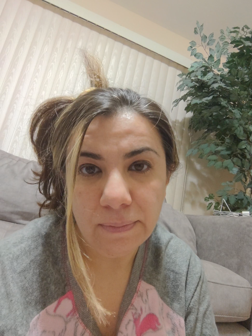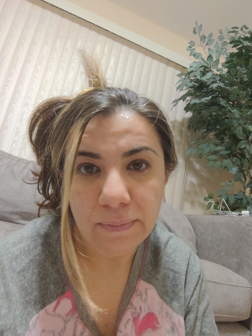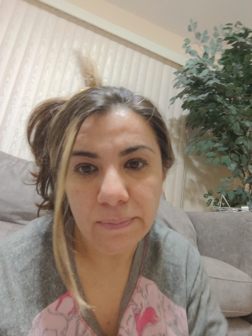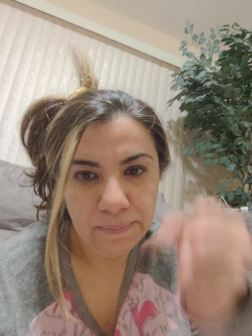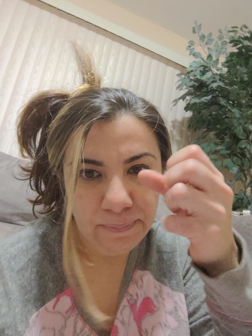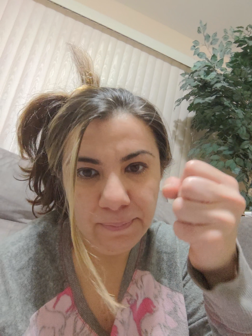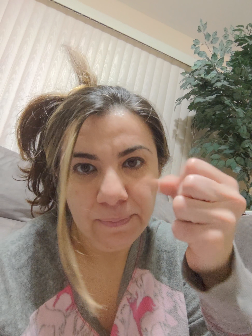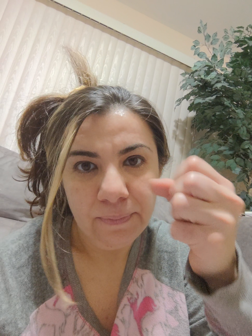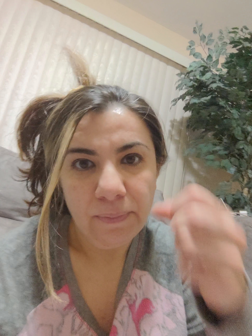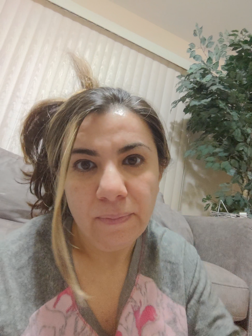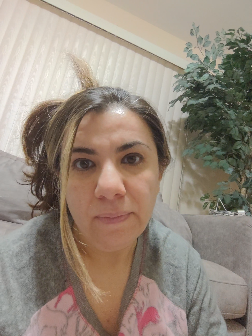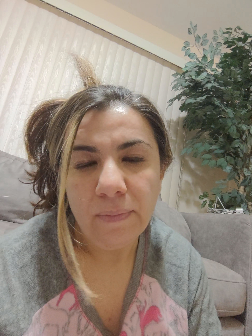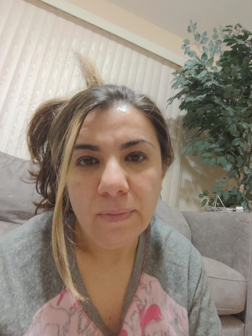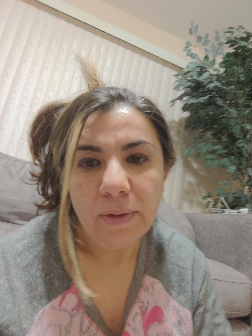milk